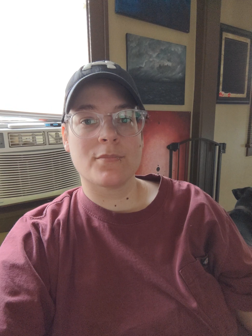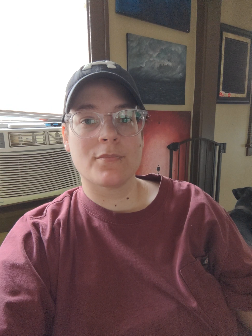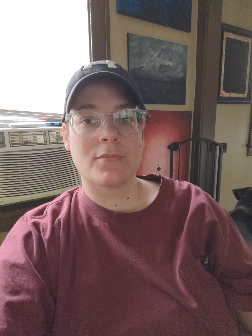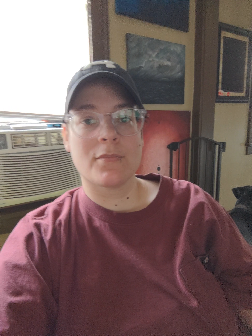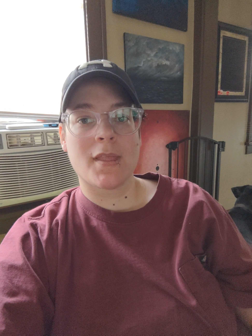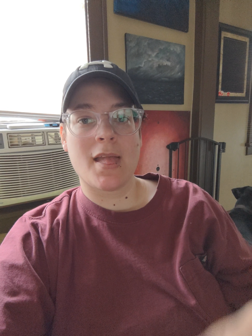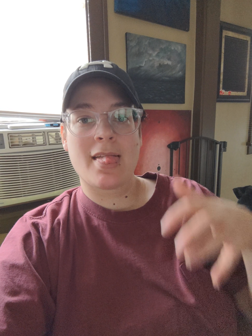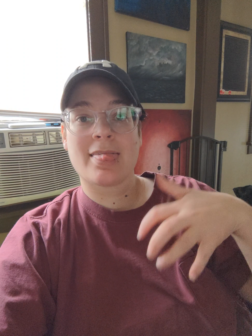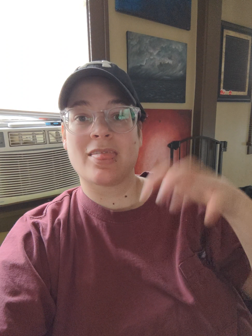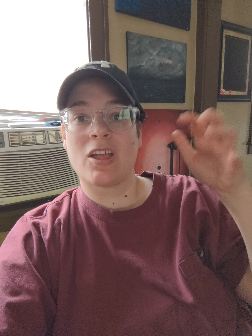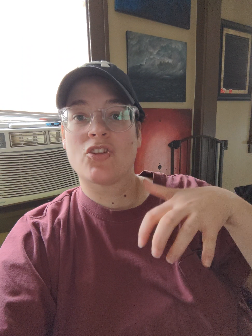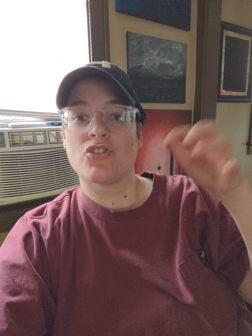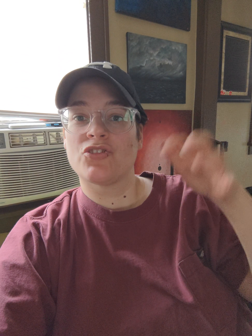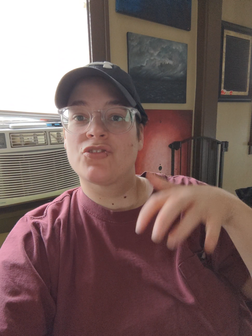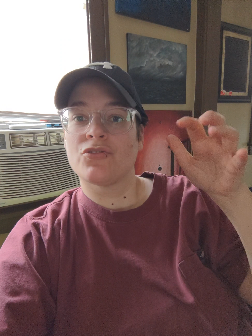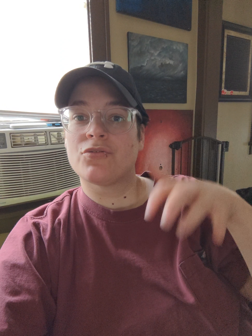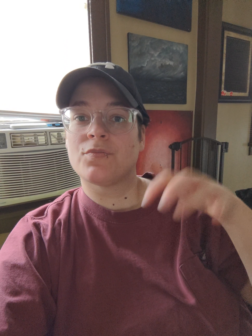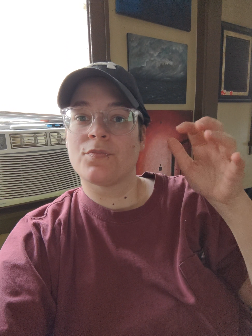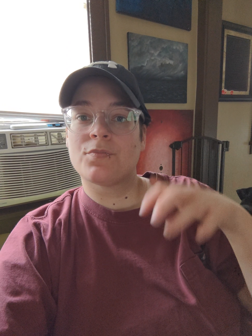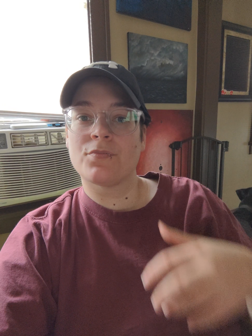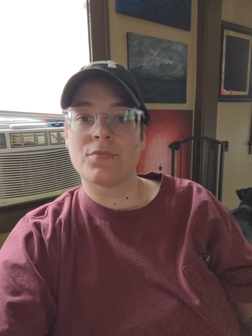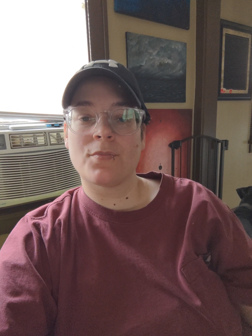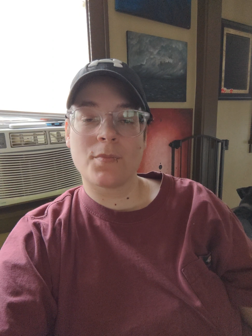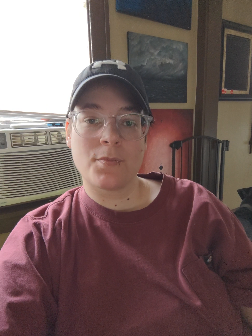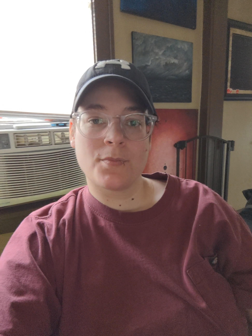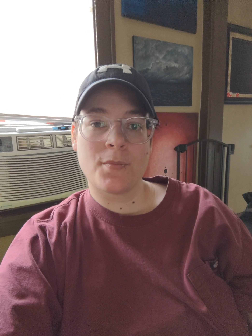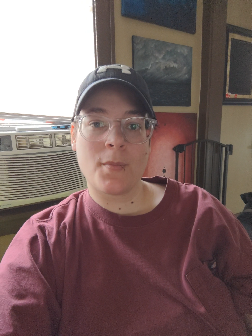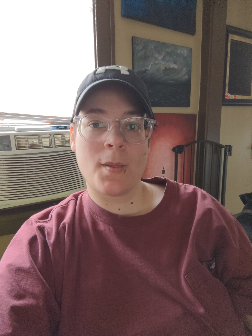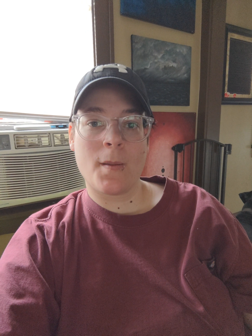alligator